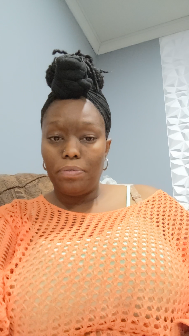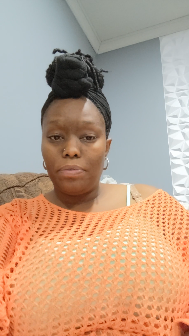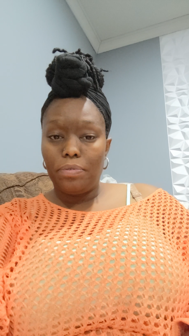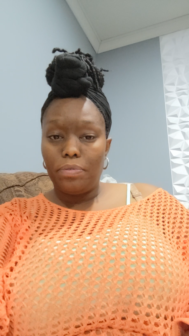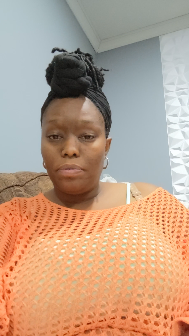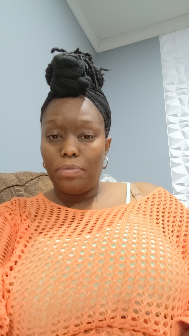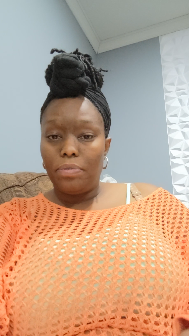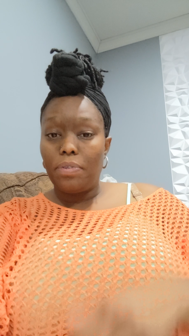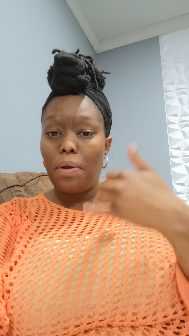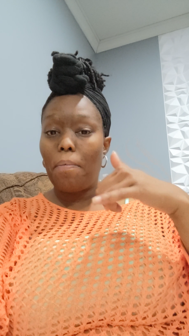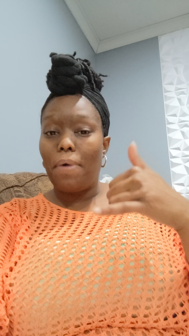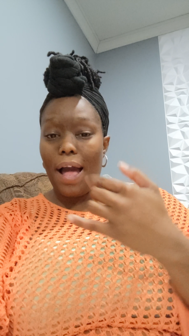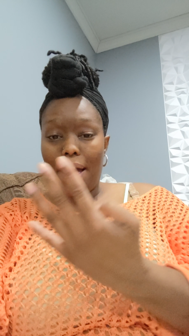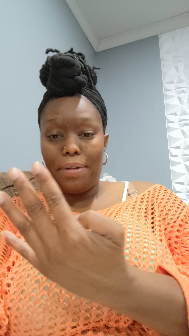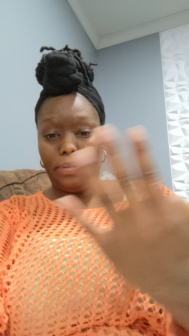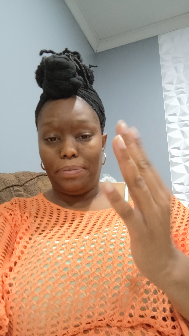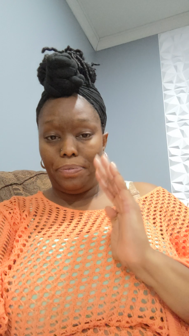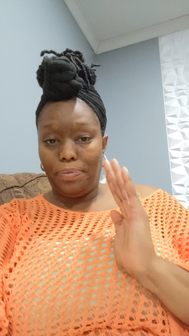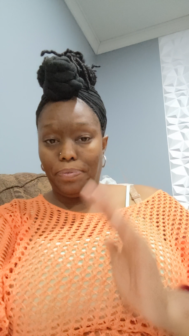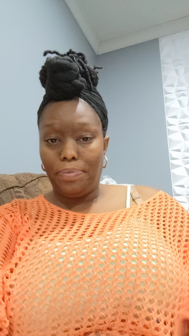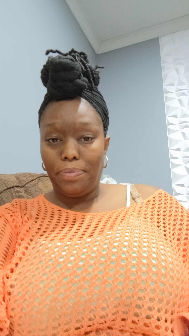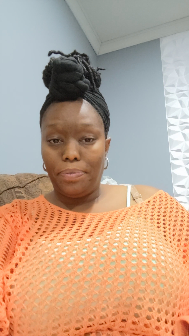playpen